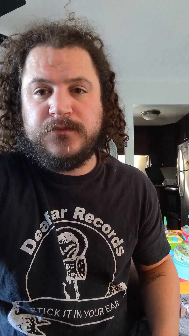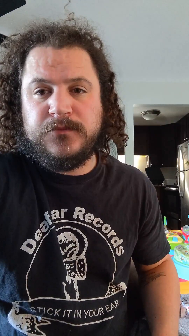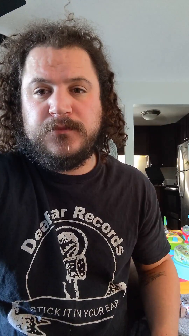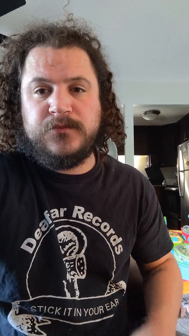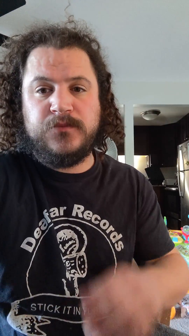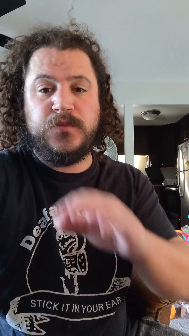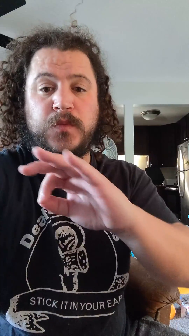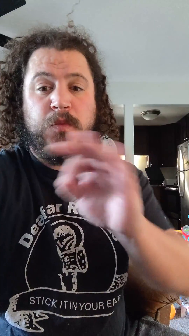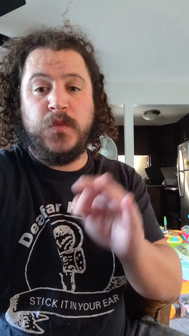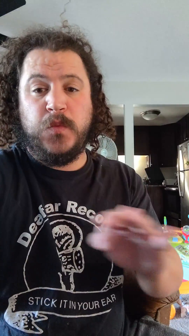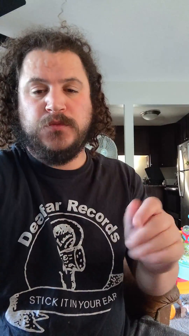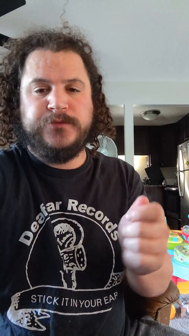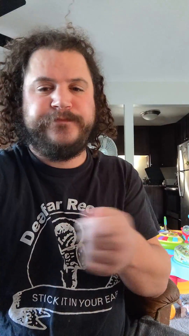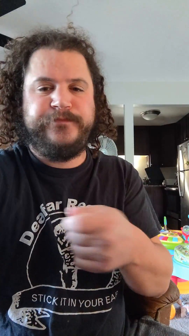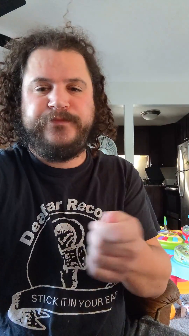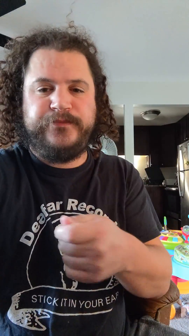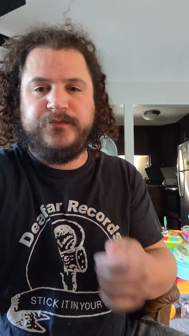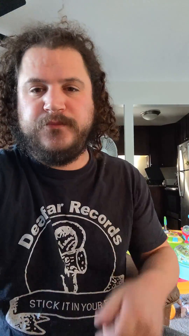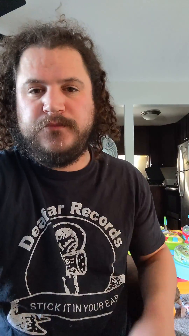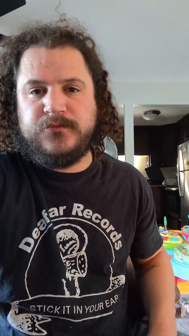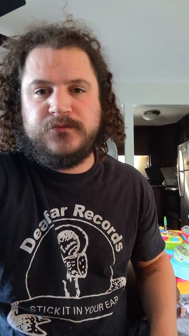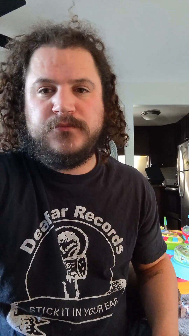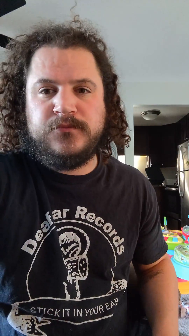hose